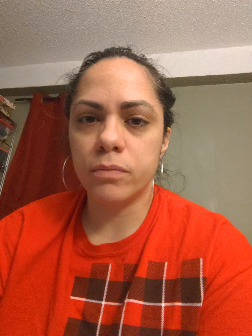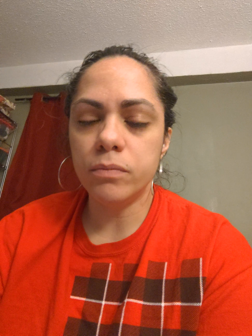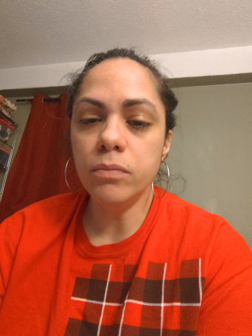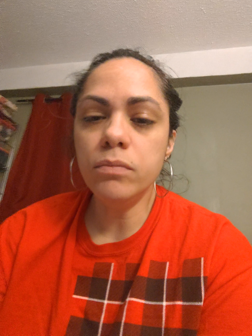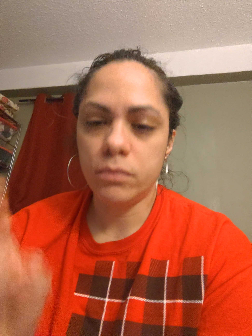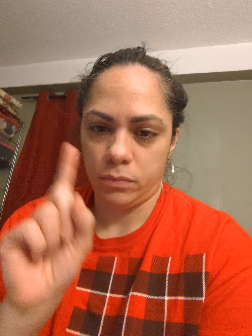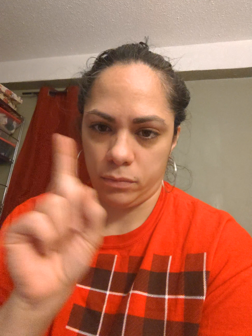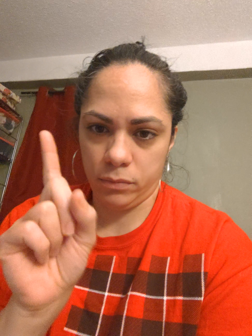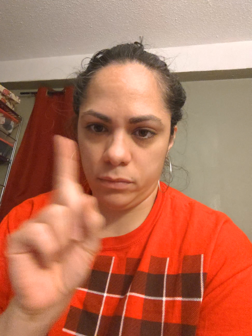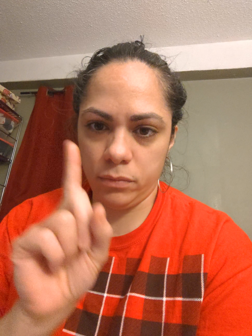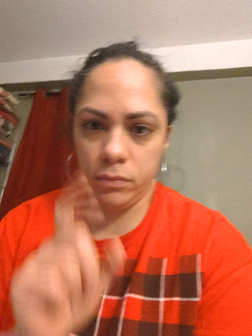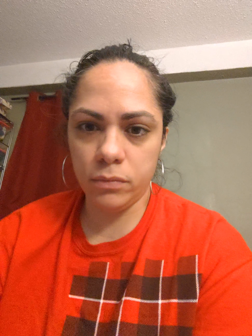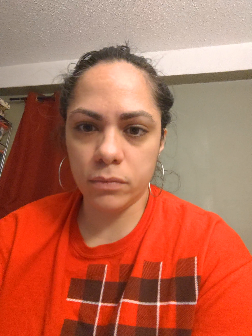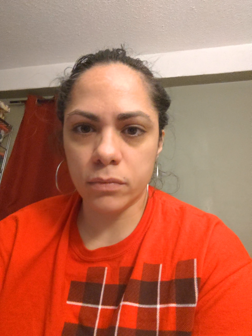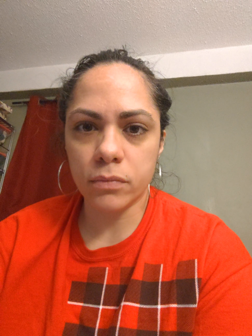where